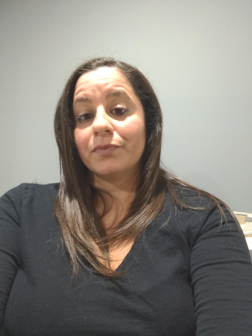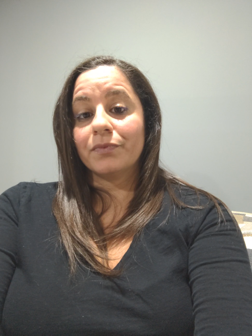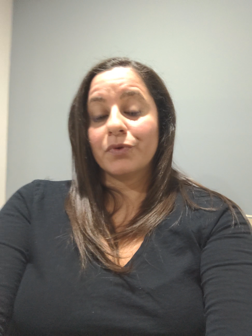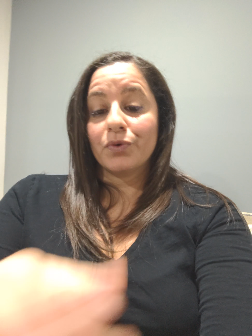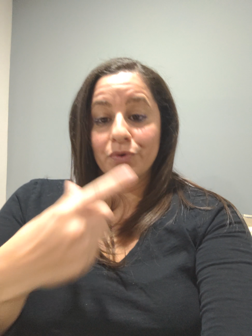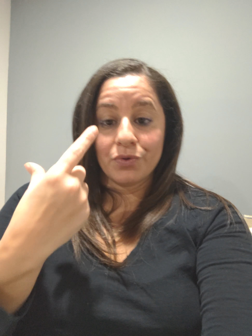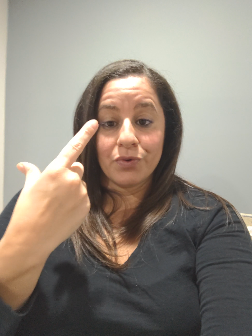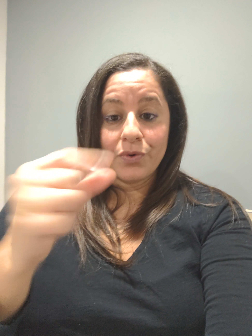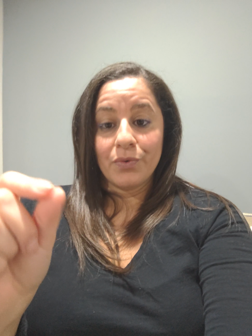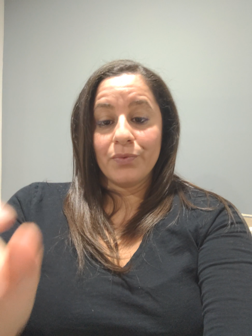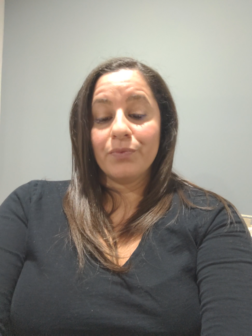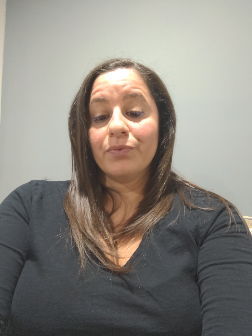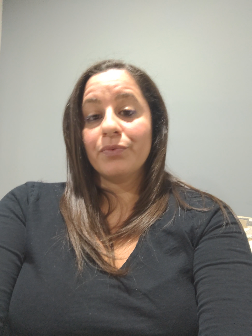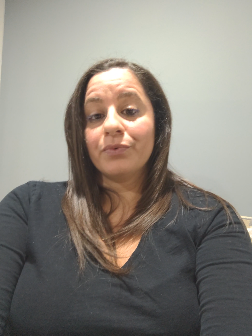go